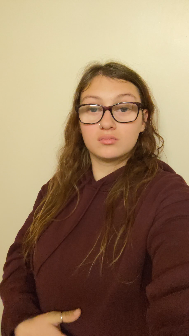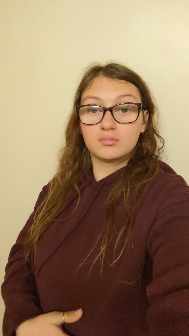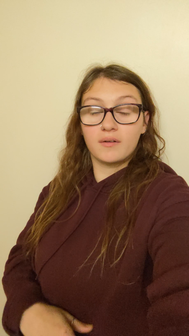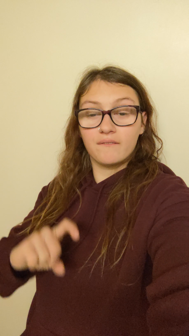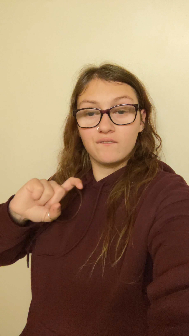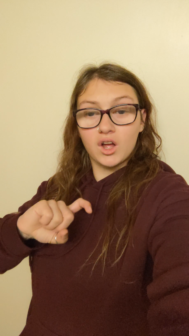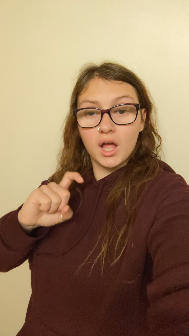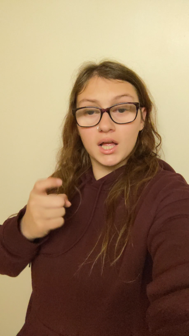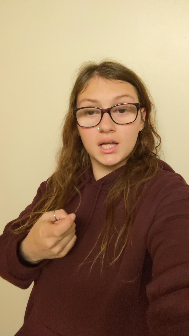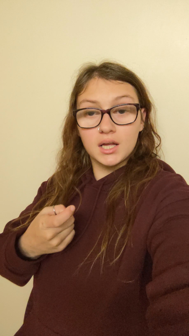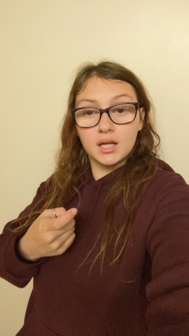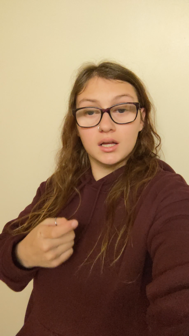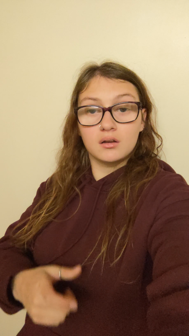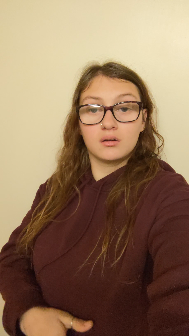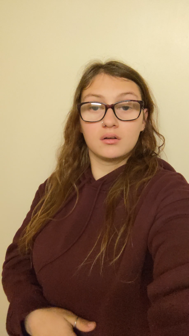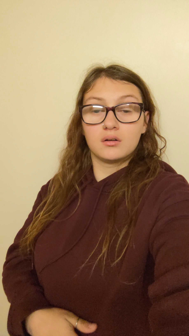friend